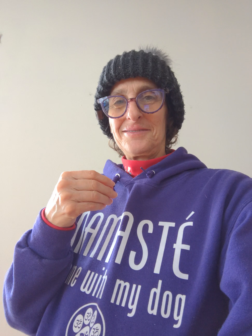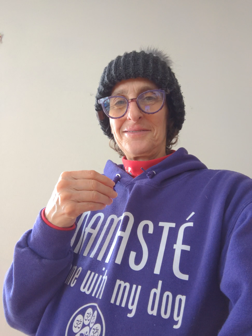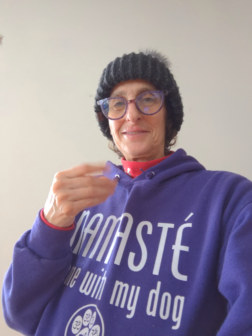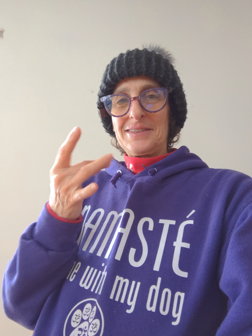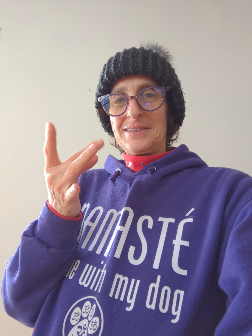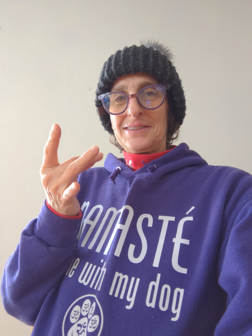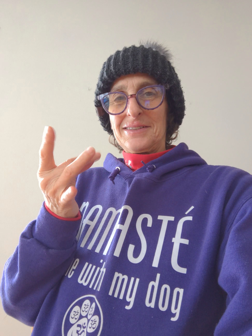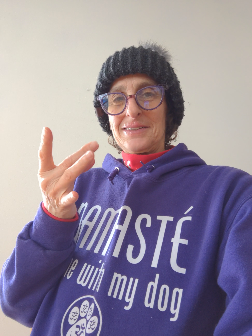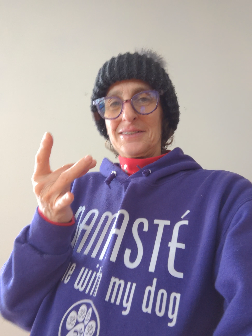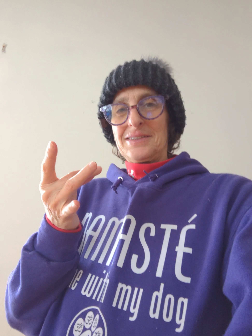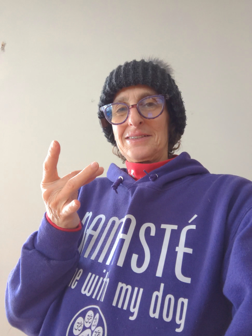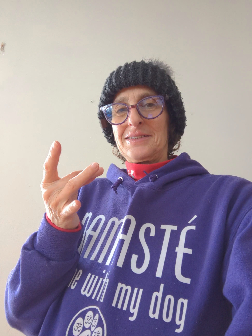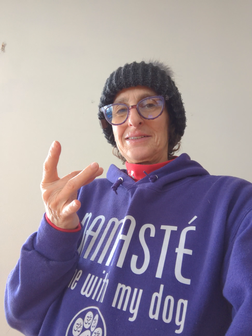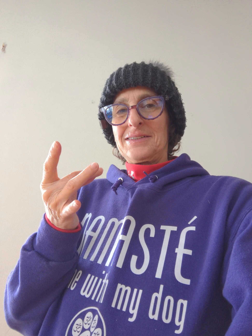sticky